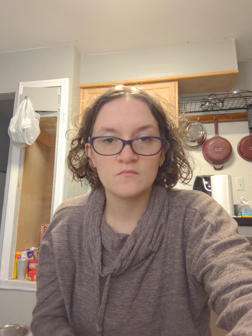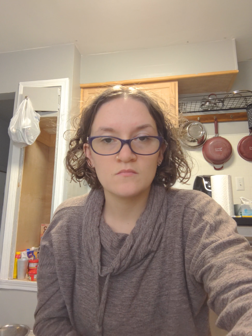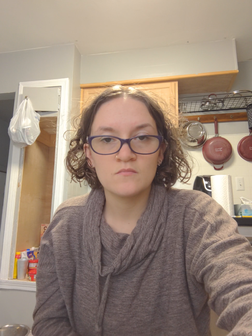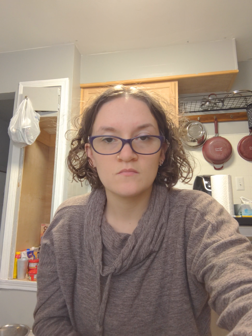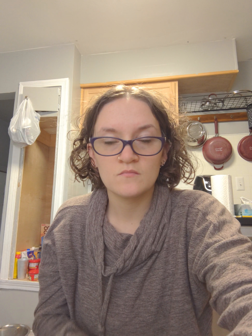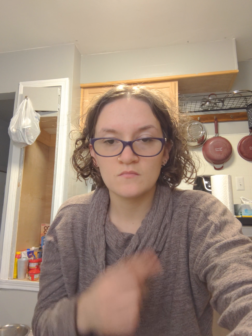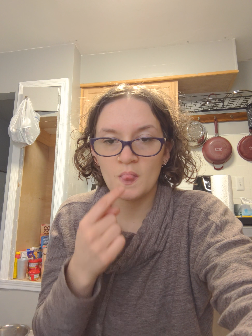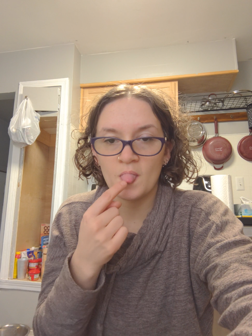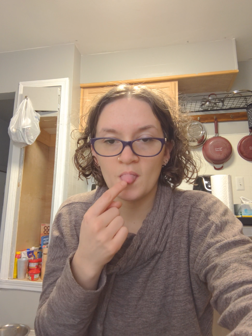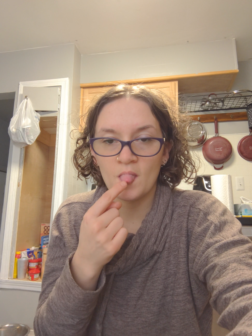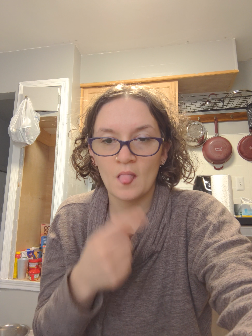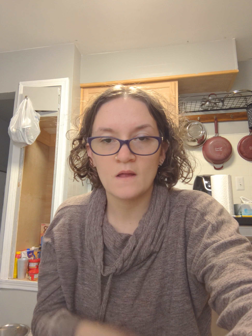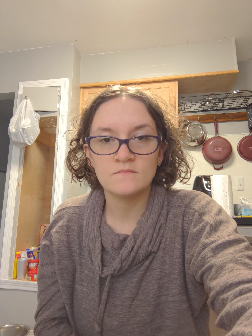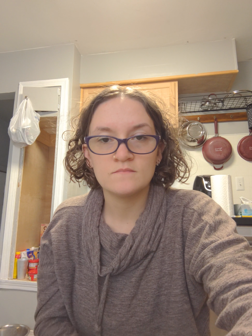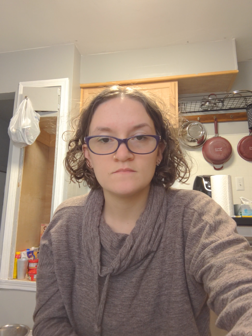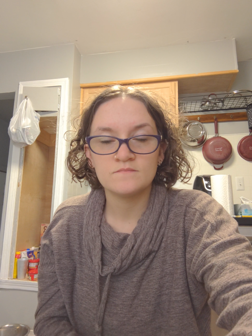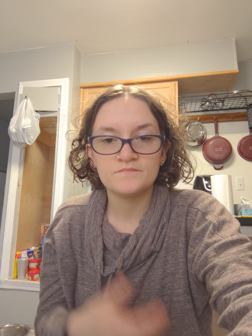tongue